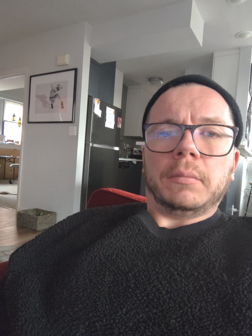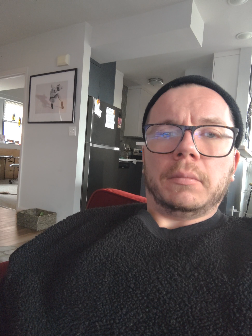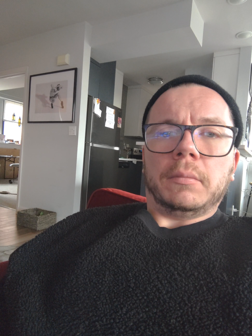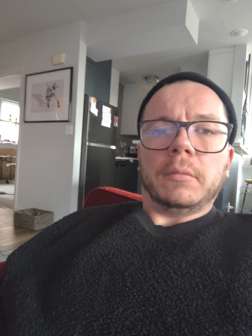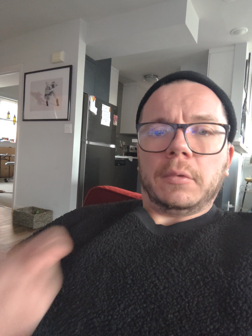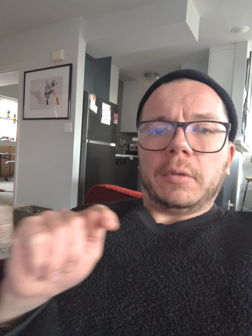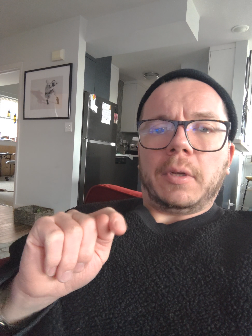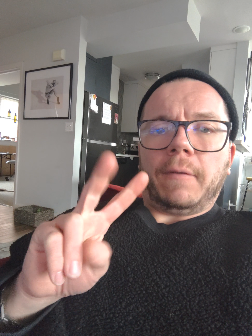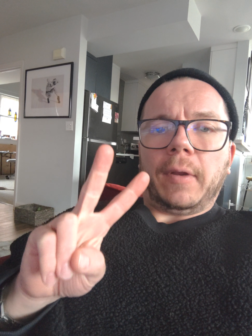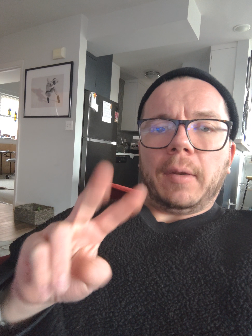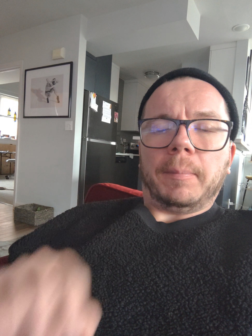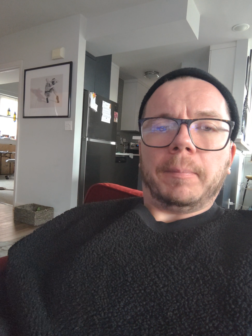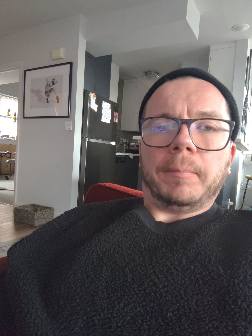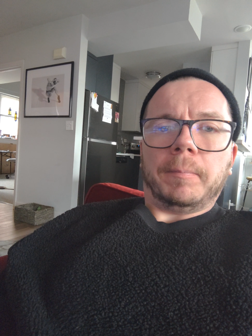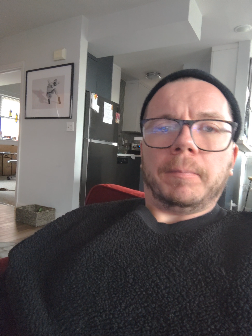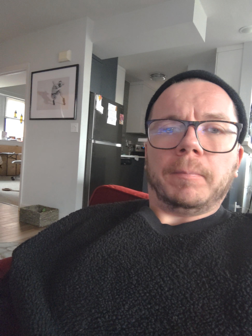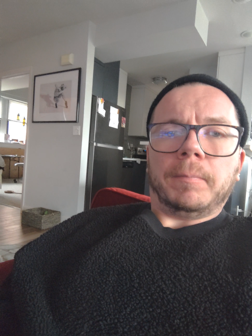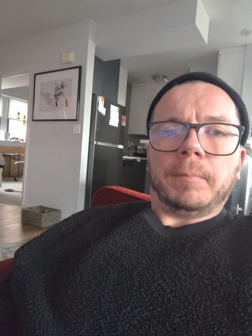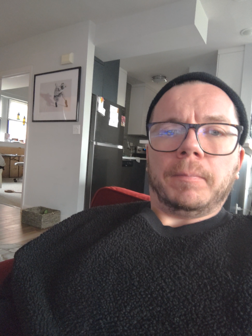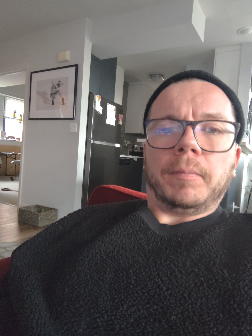TV